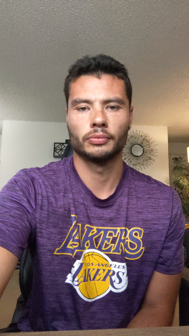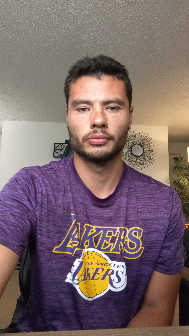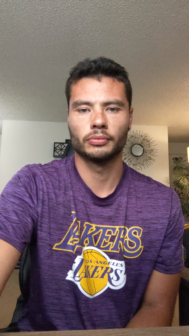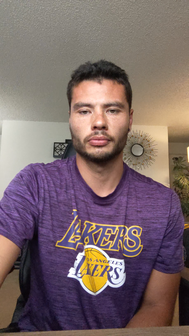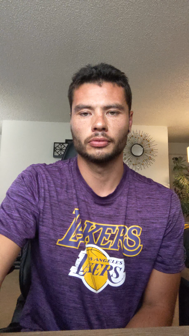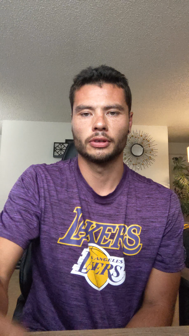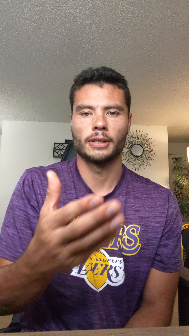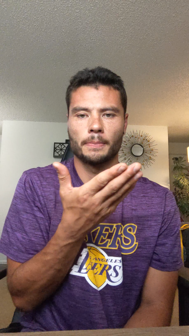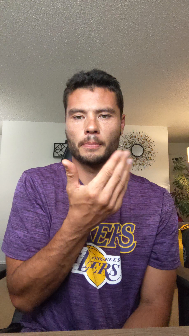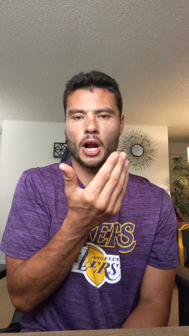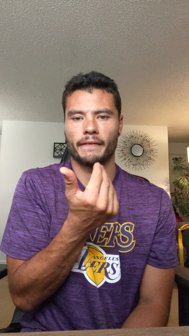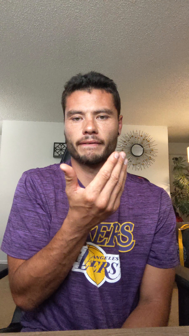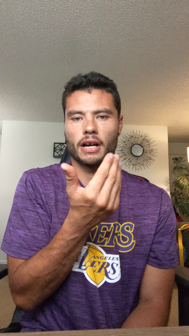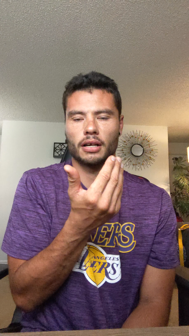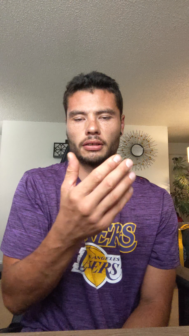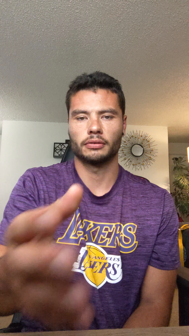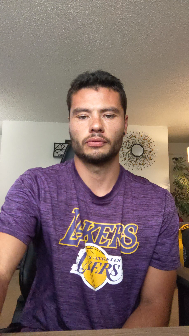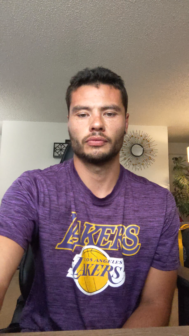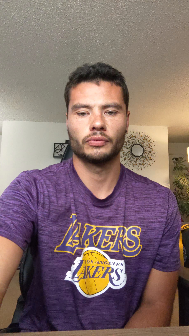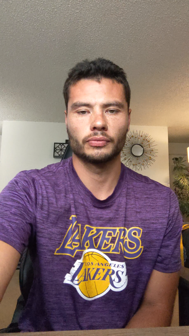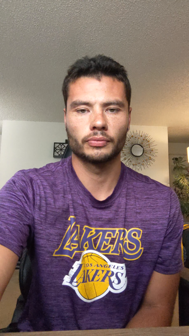butterfly